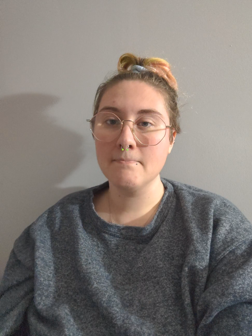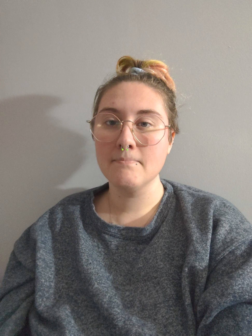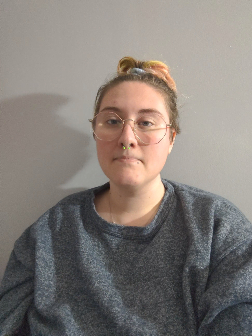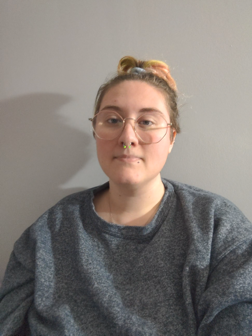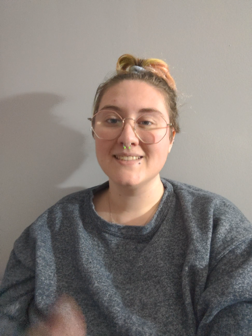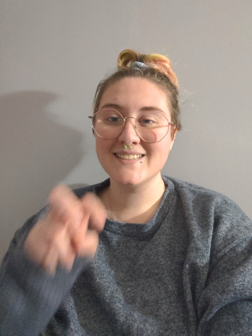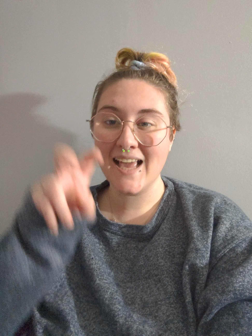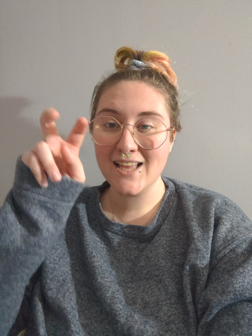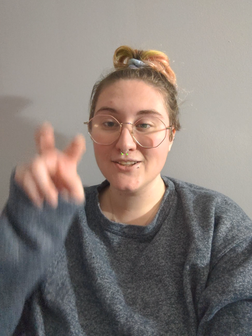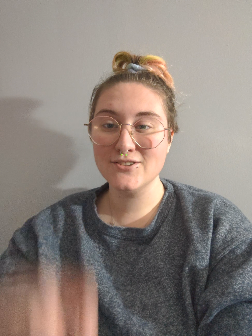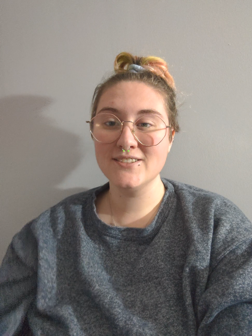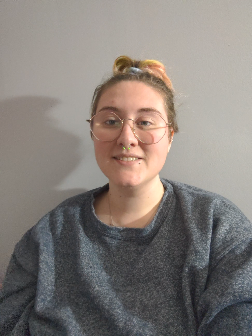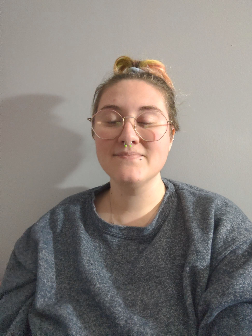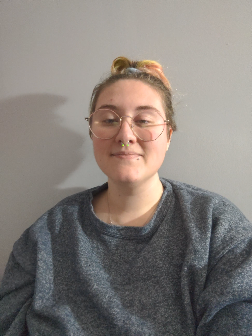stairs